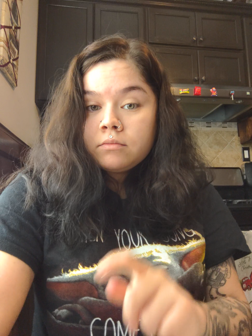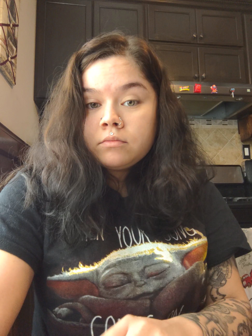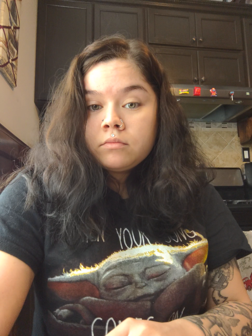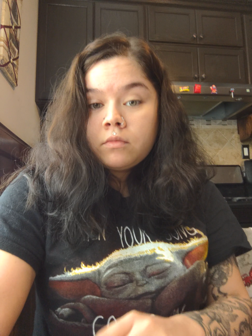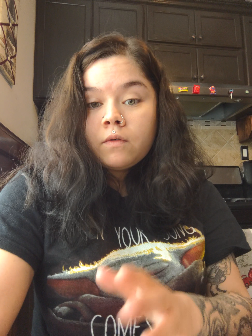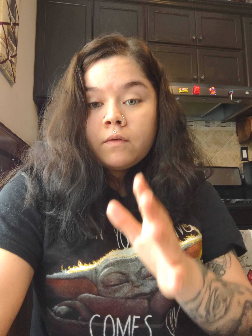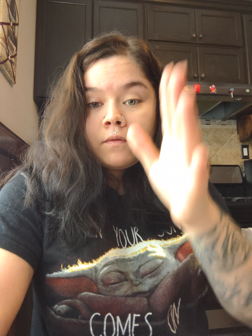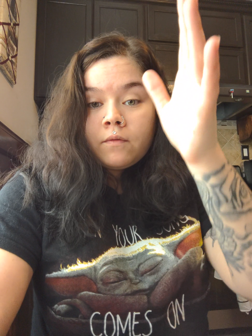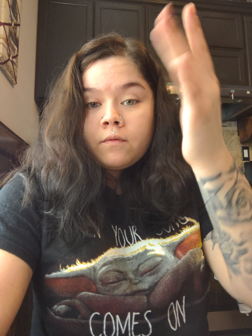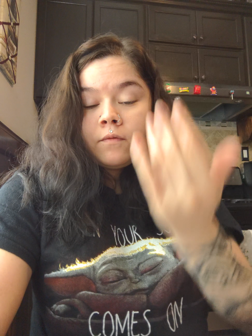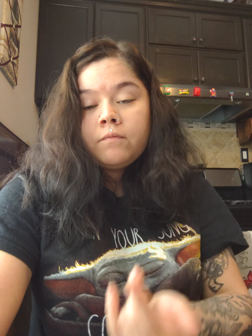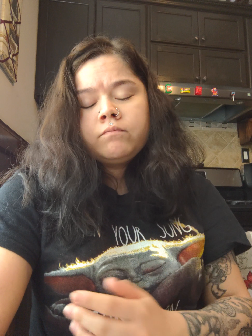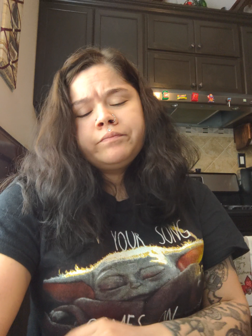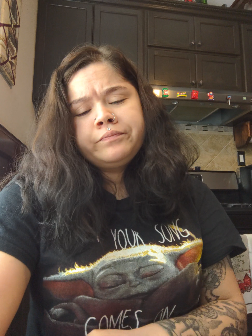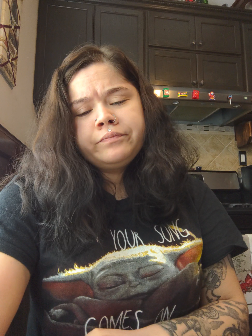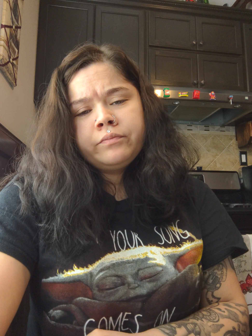fireman